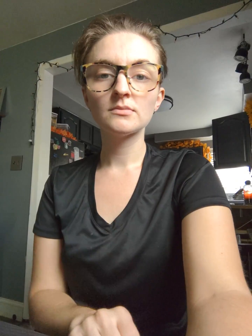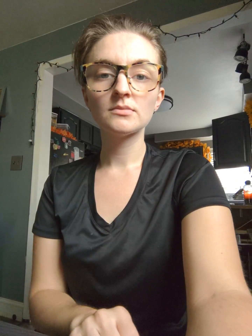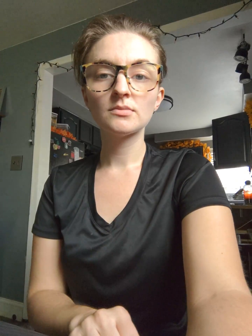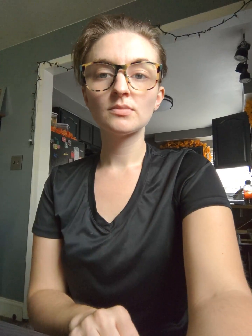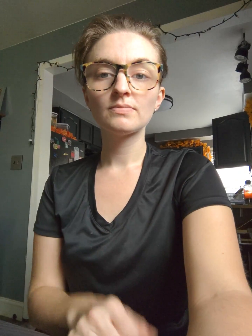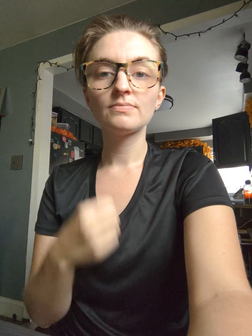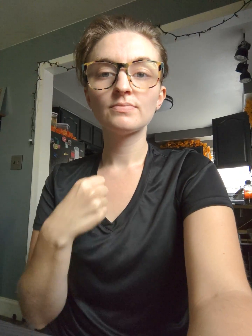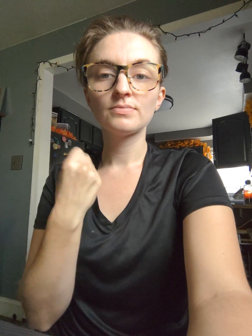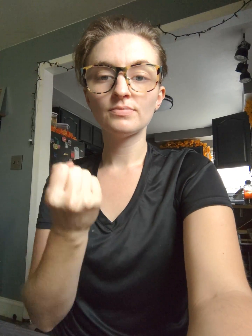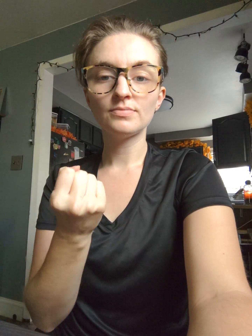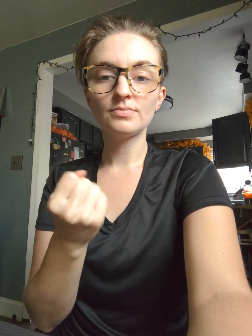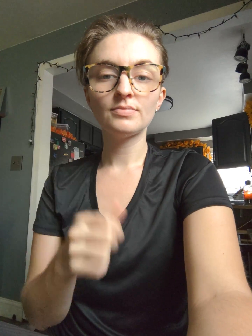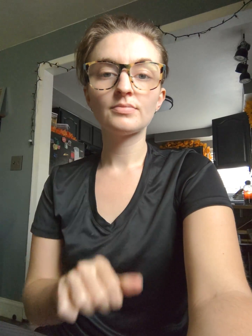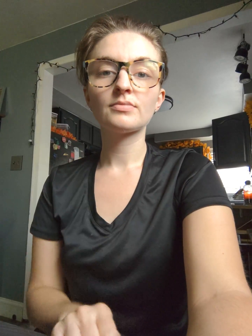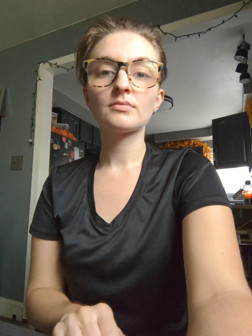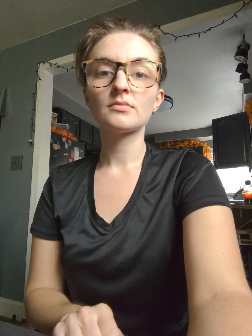drive